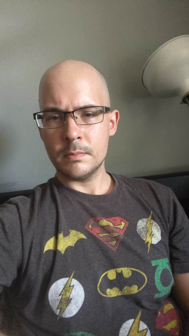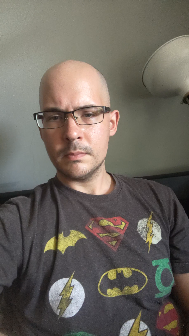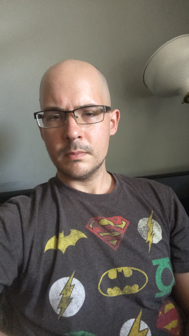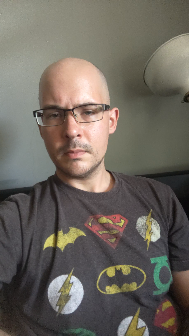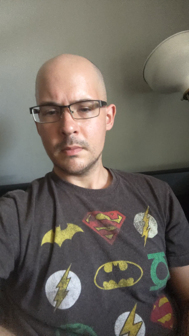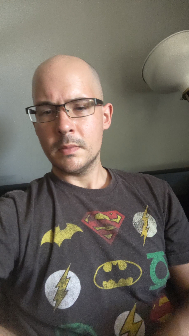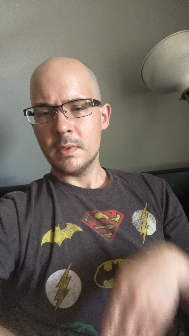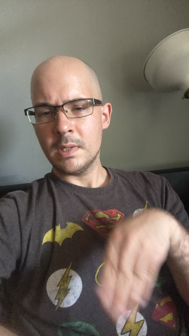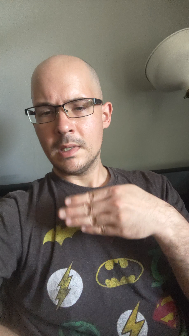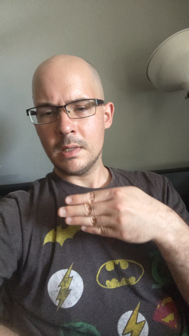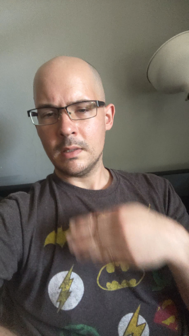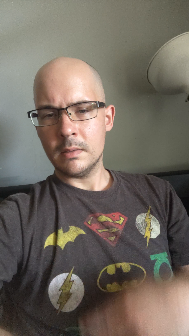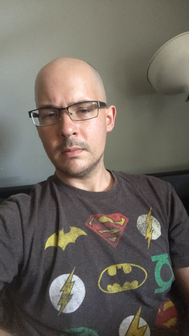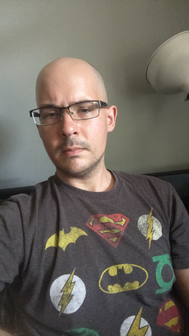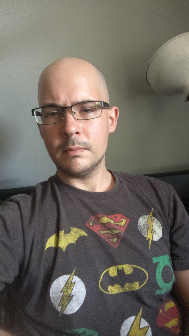kick